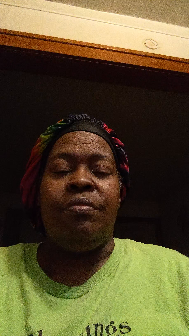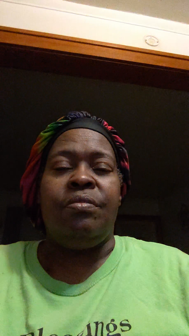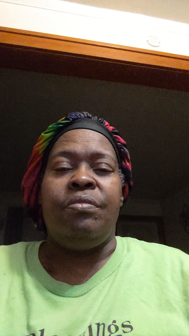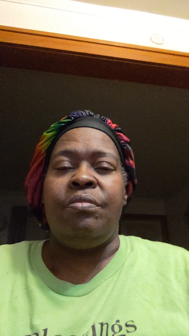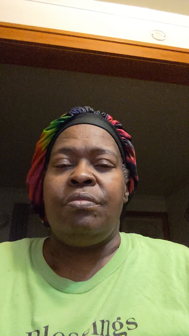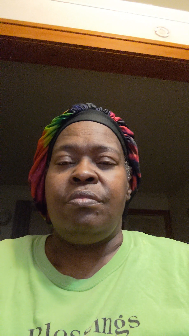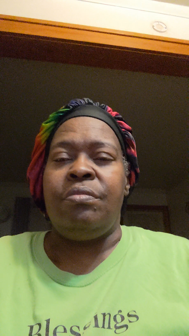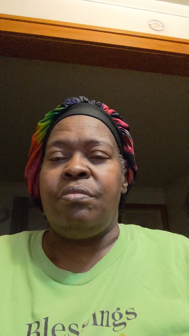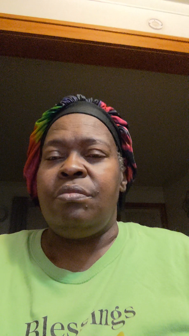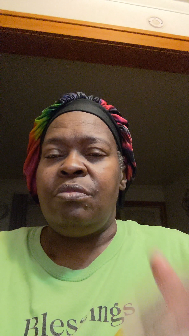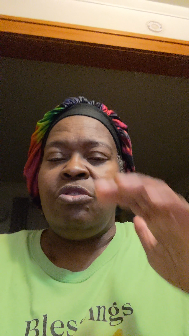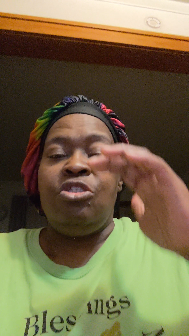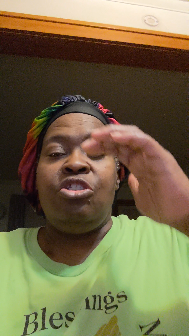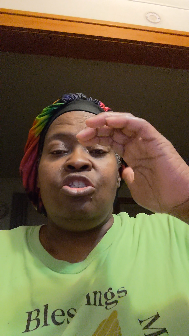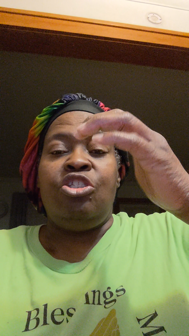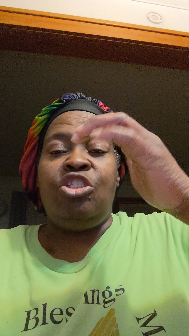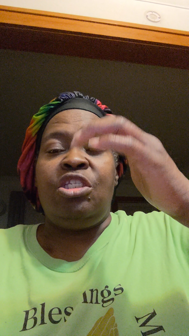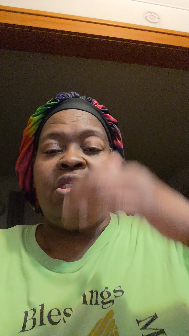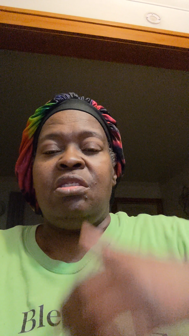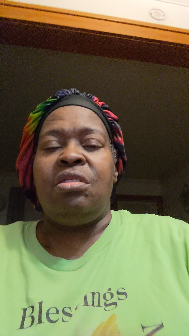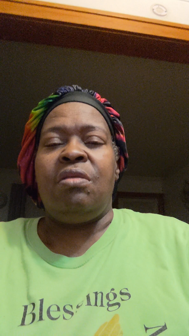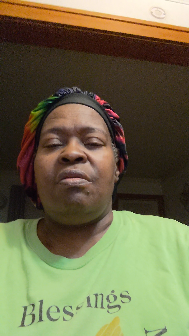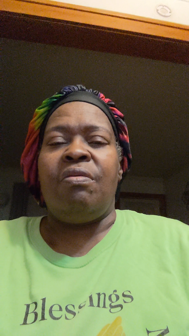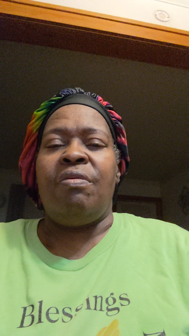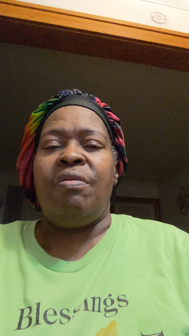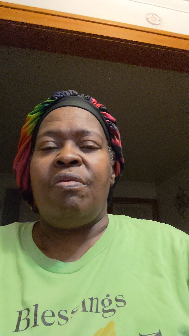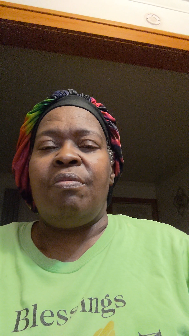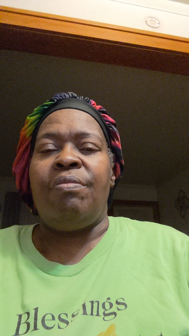cheese